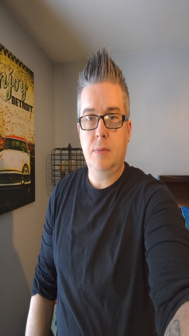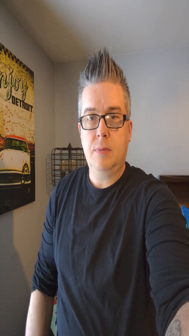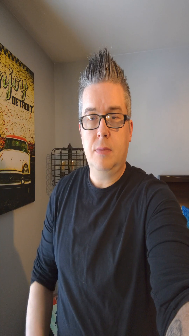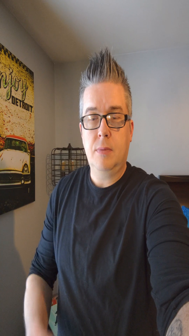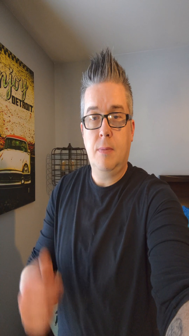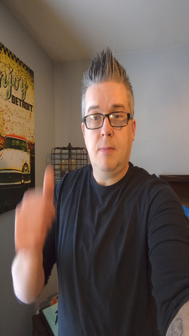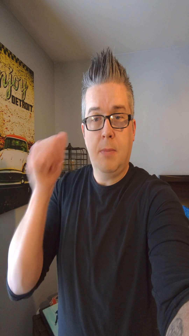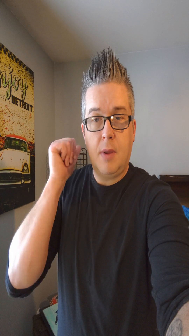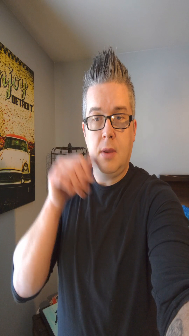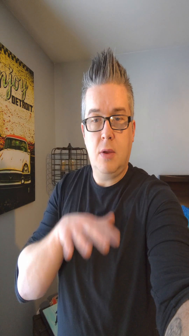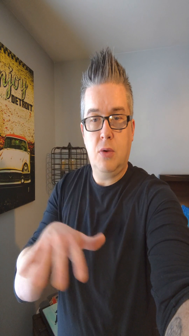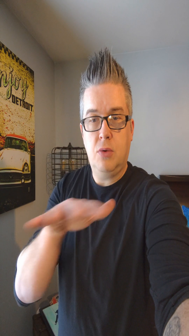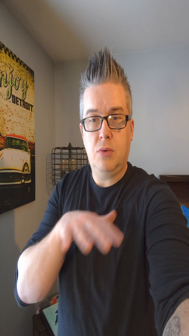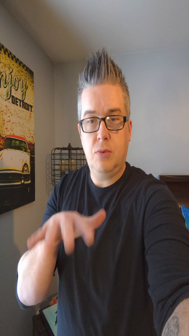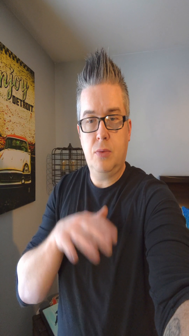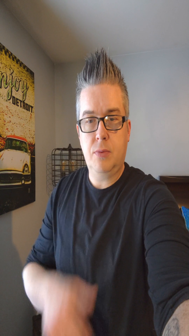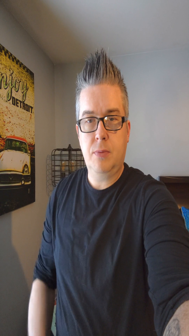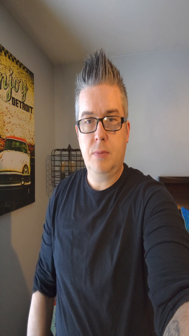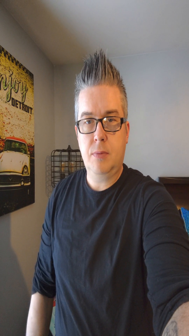backyard